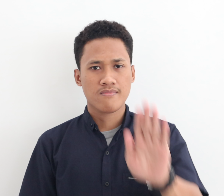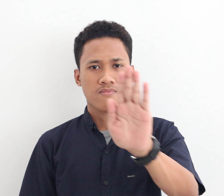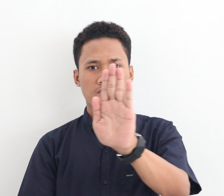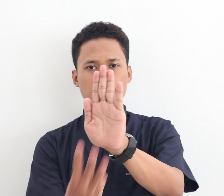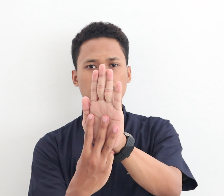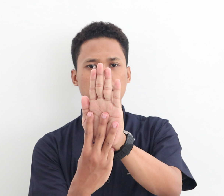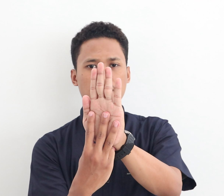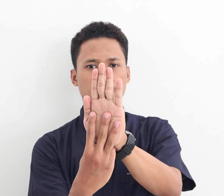M